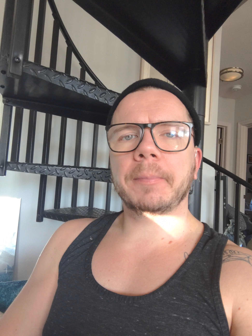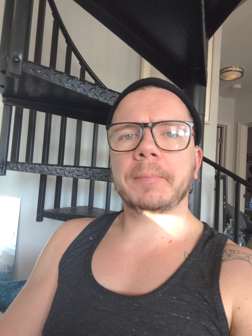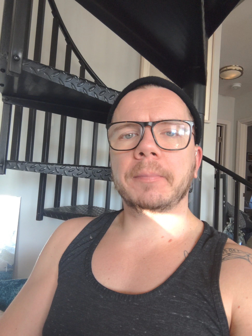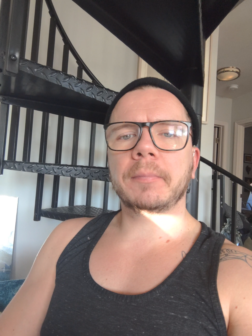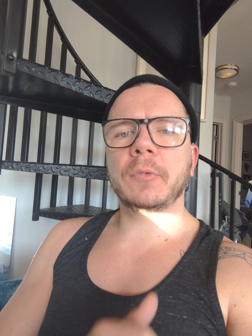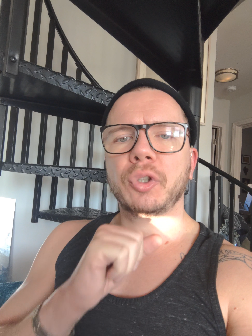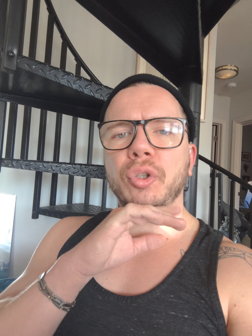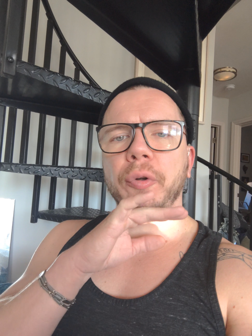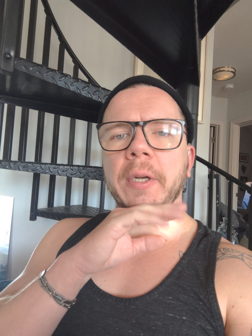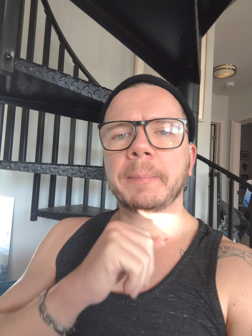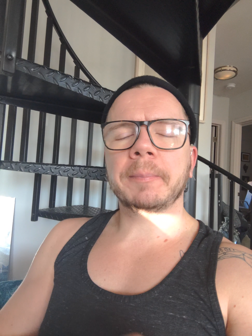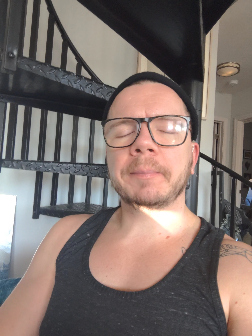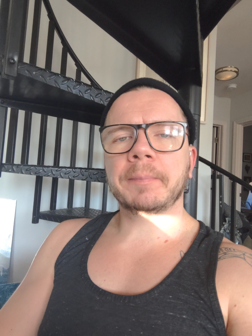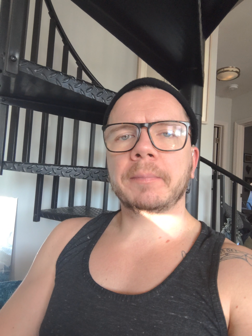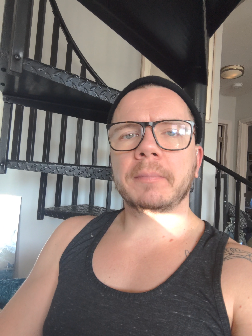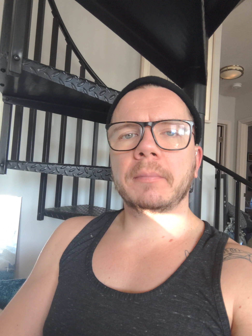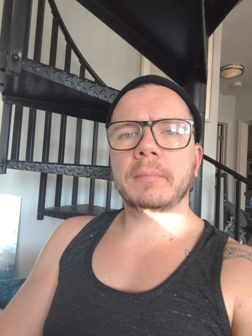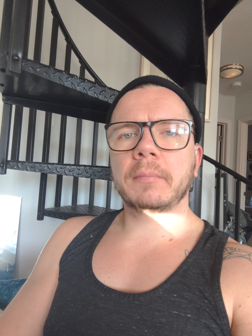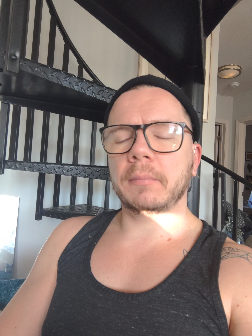dirty